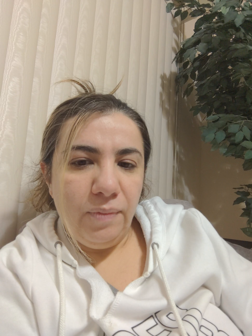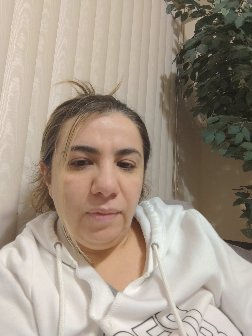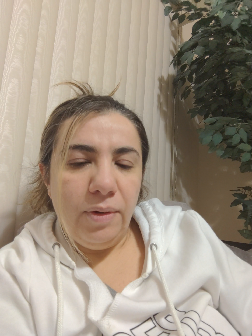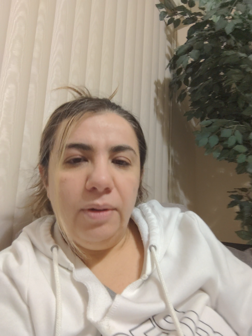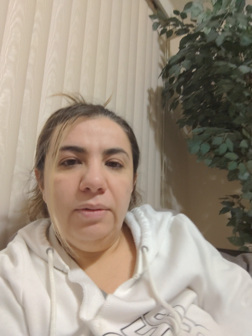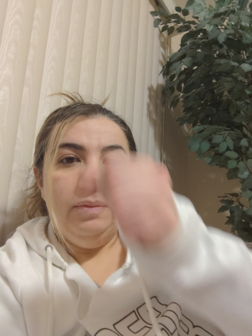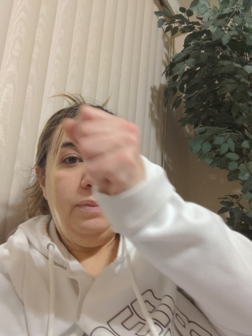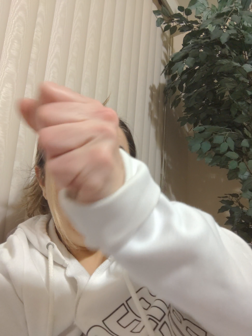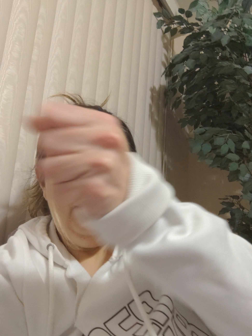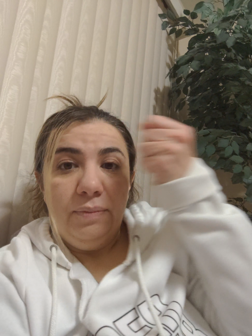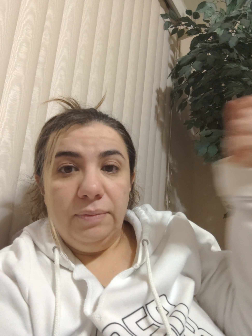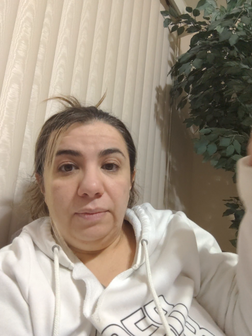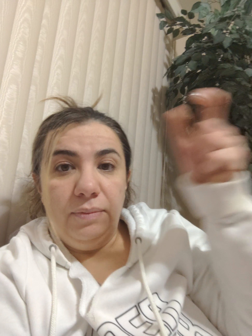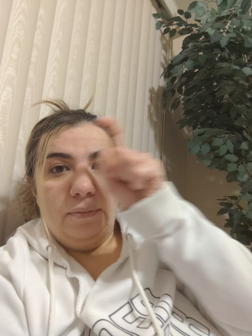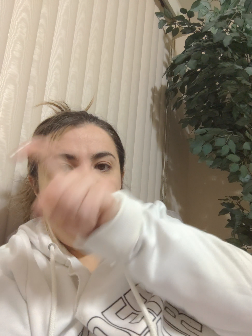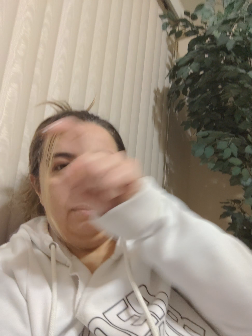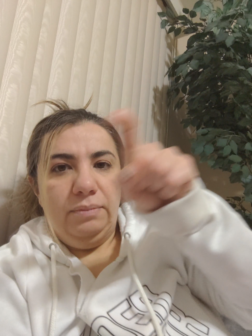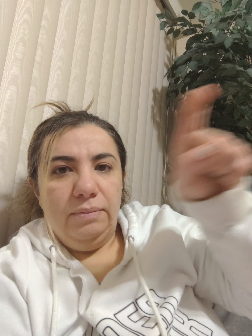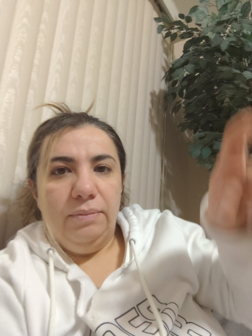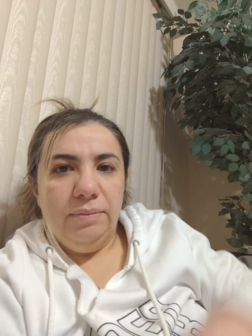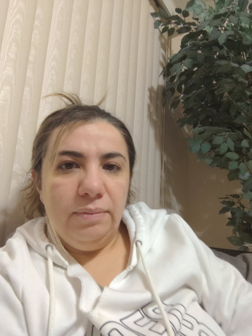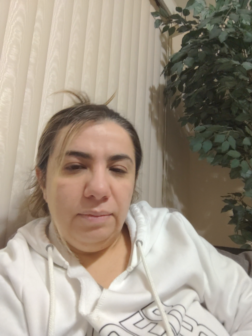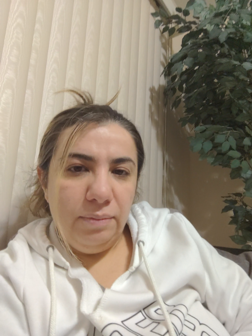closet